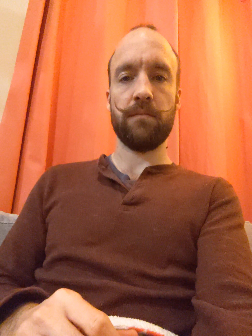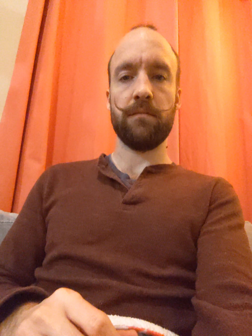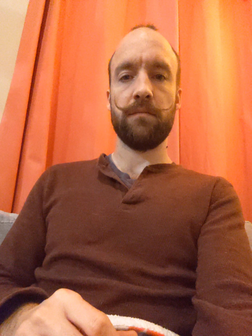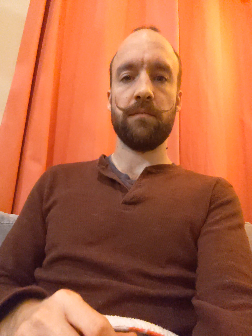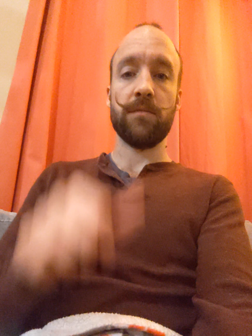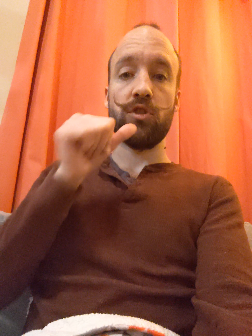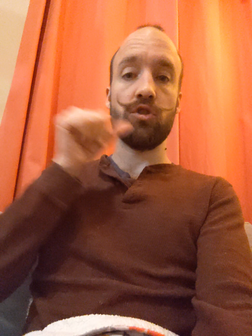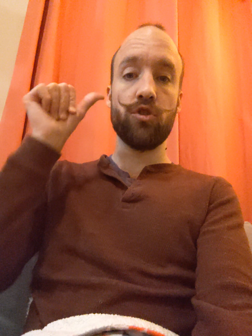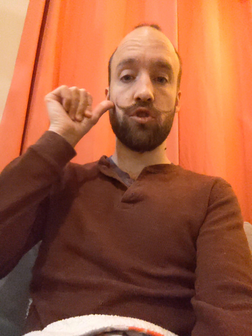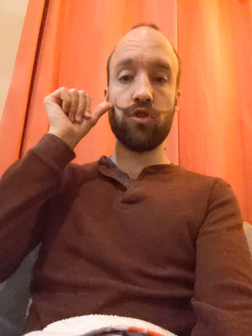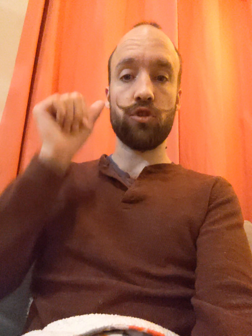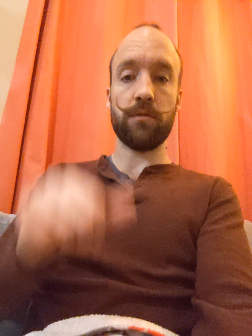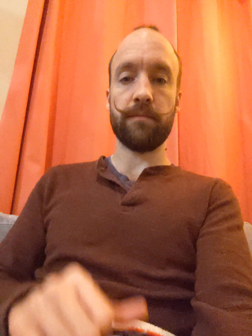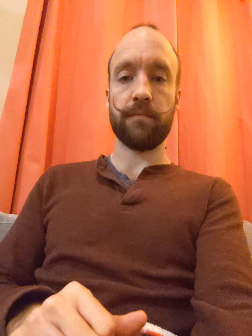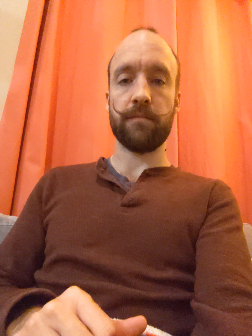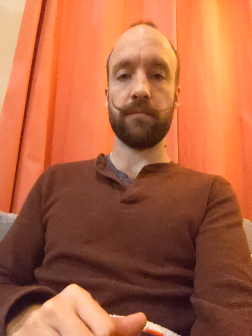yesterday